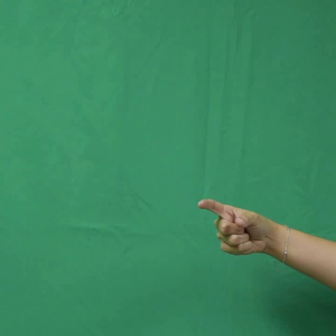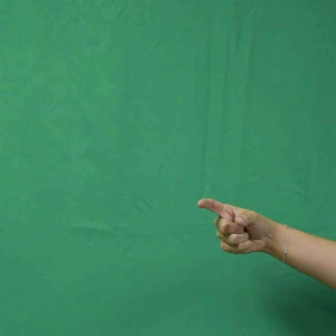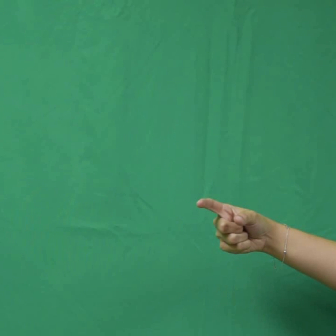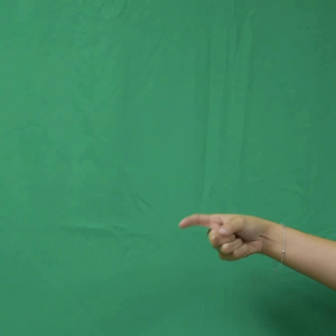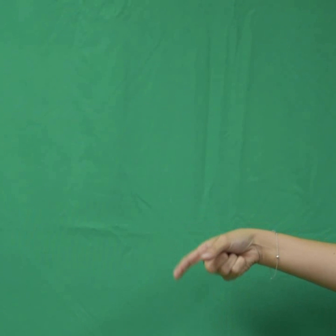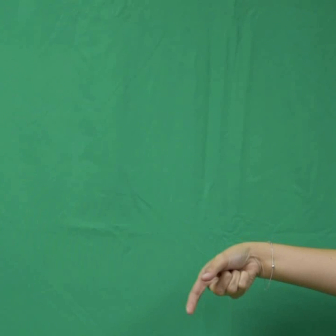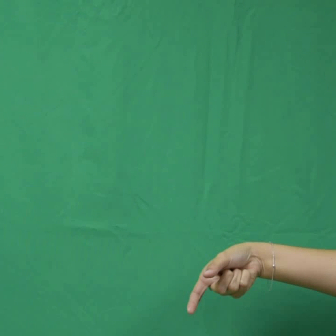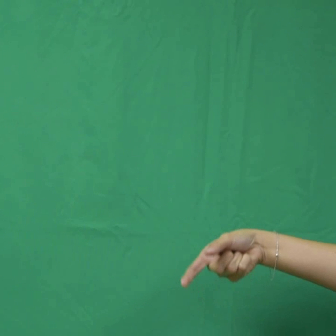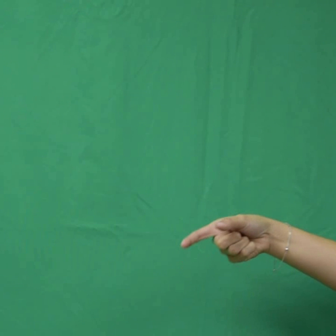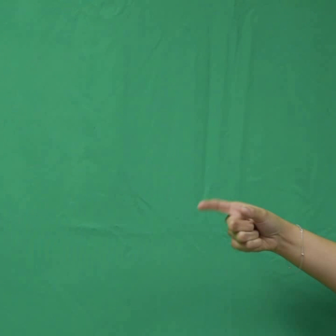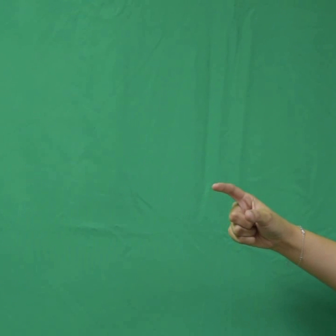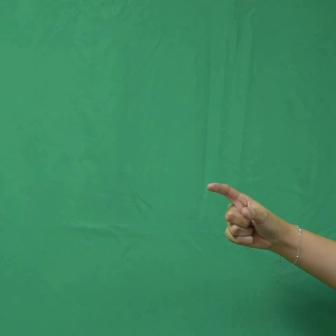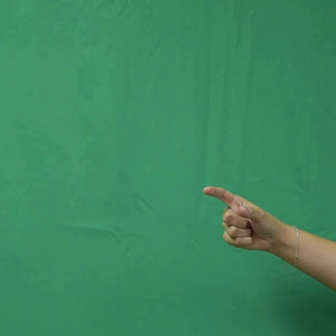Q